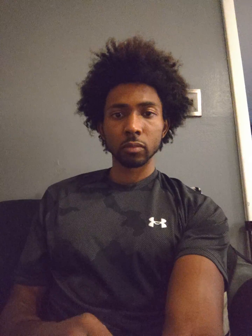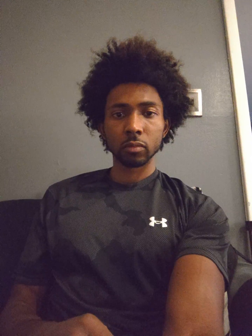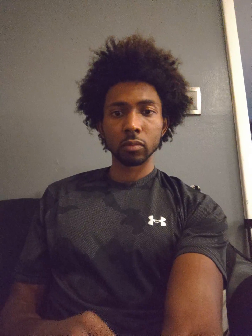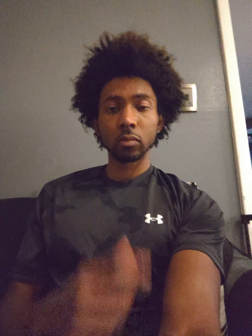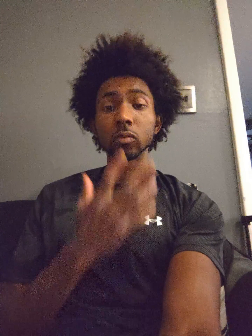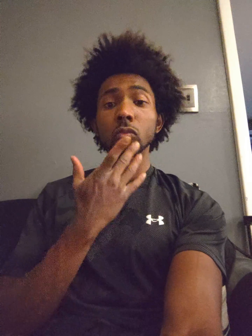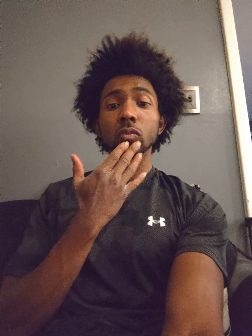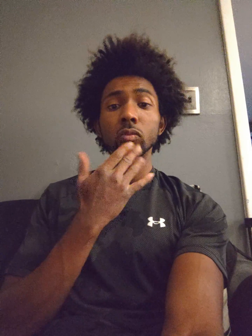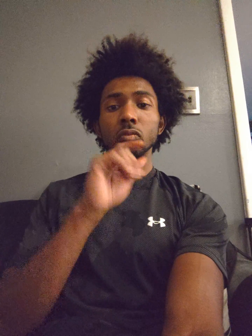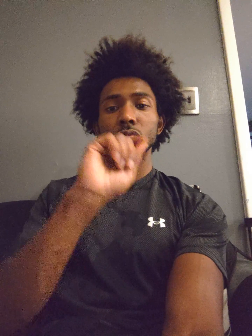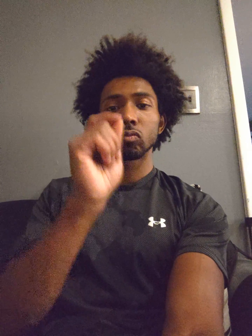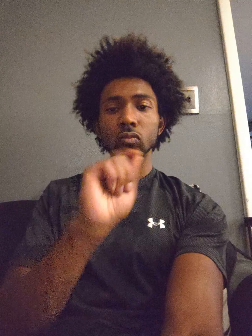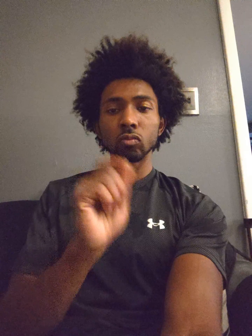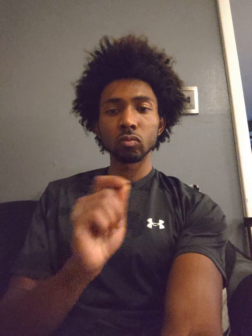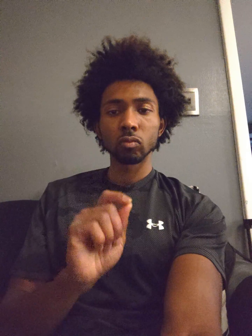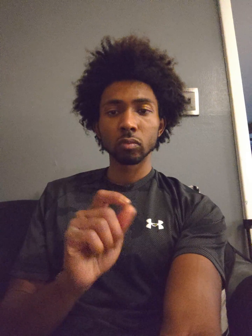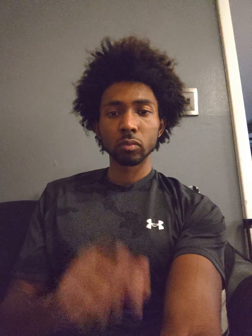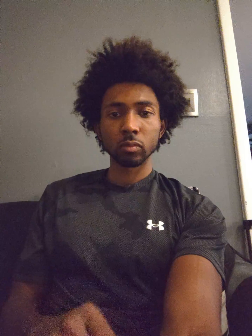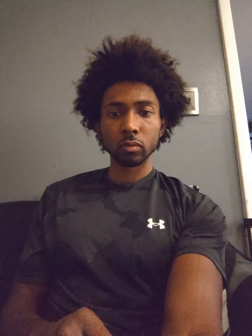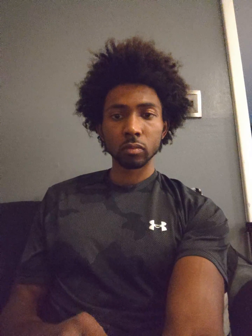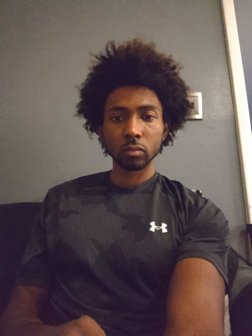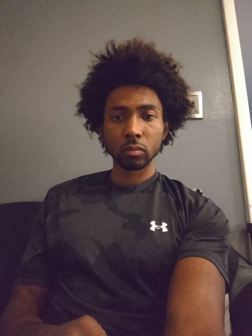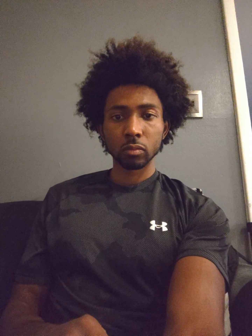crayon